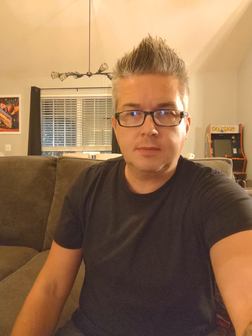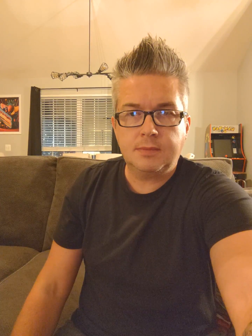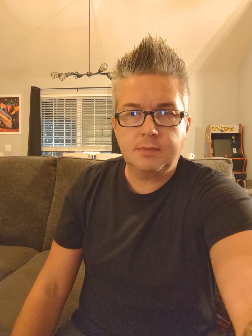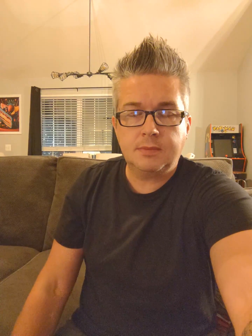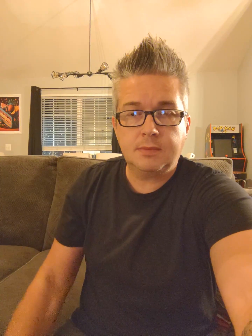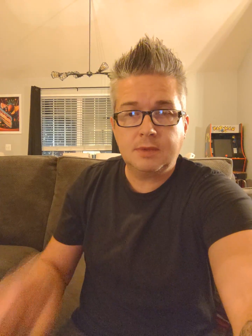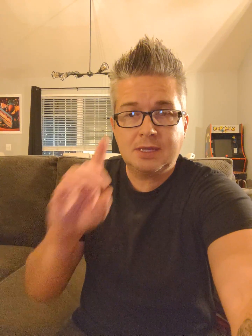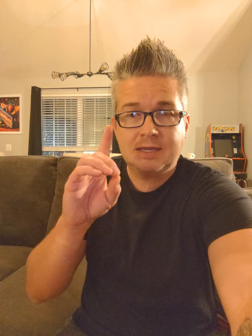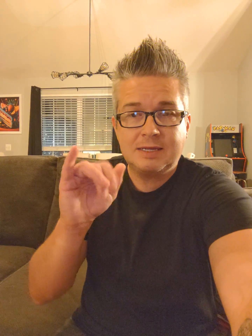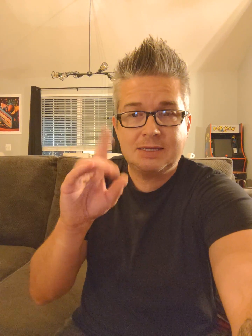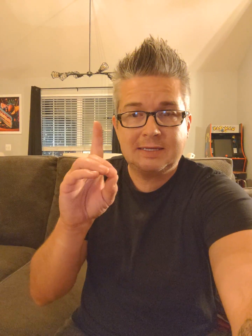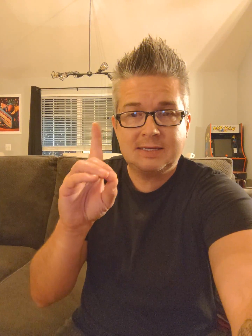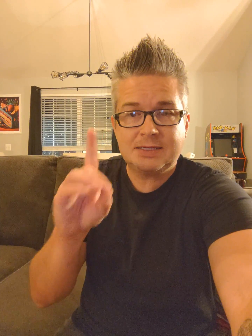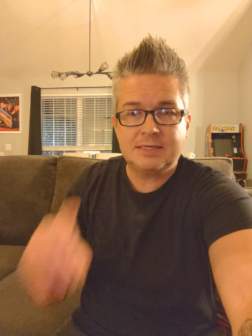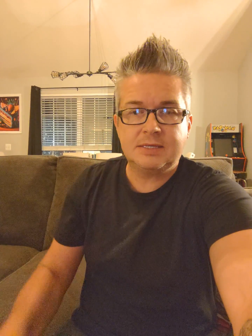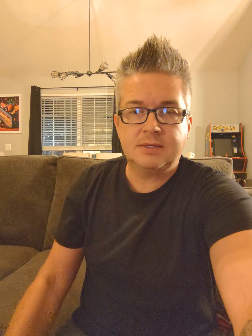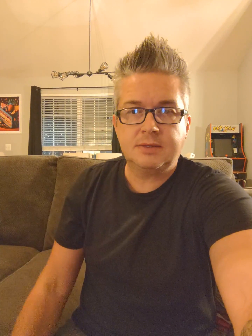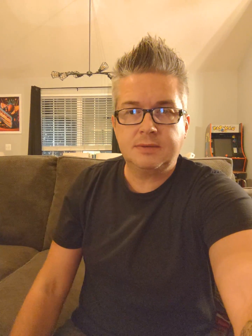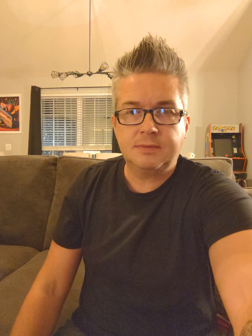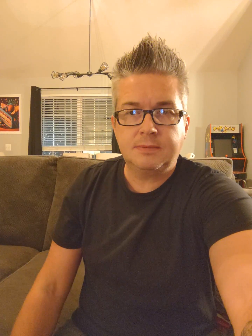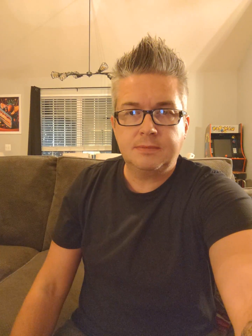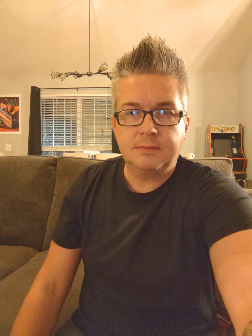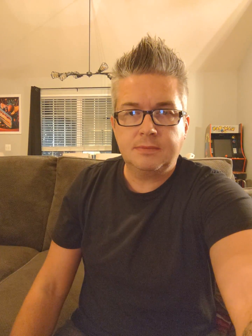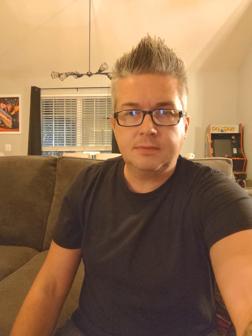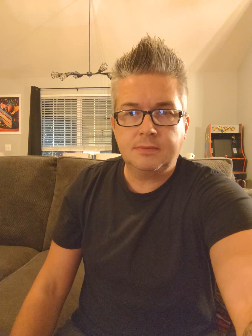did